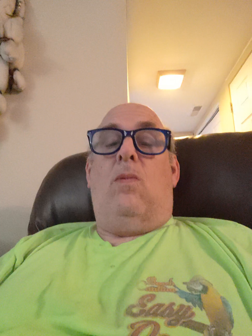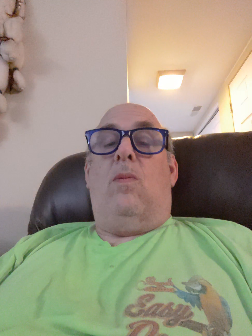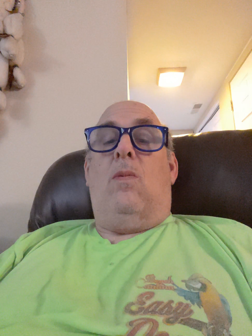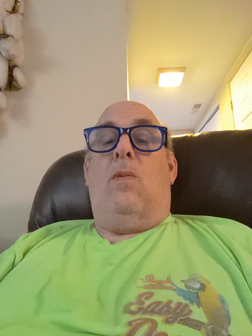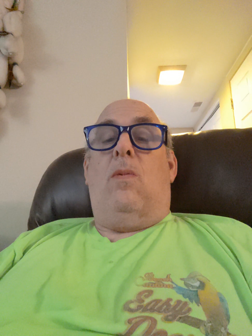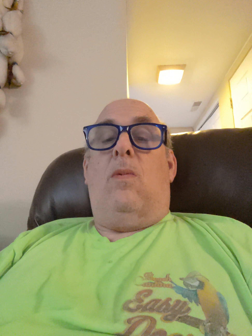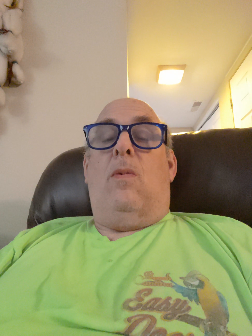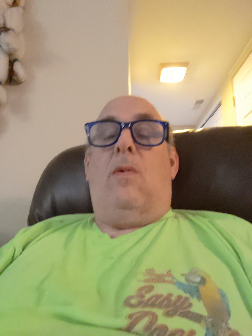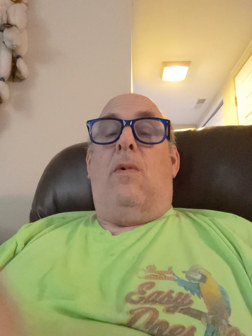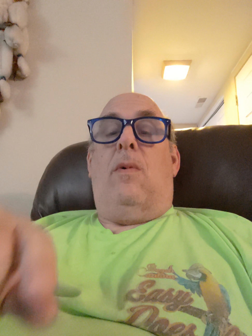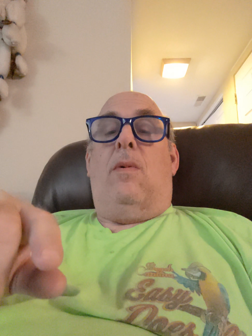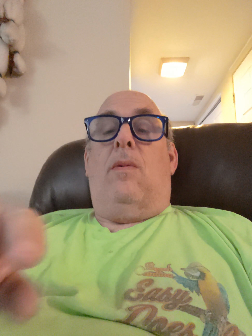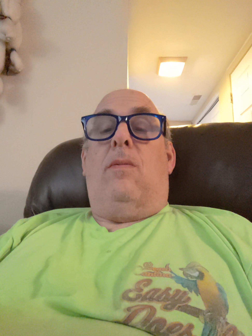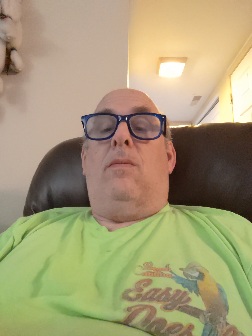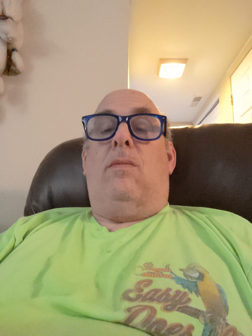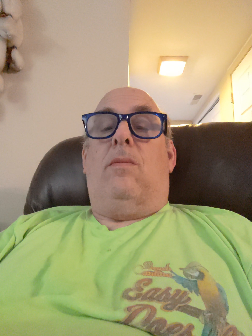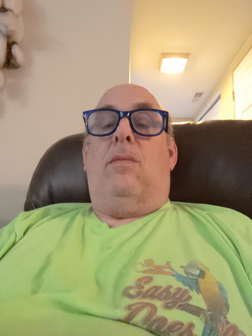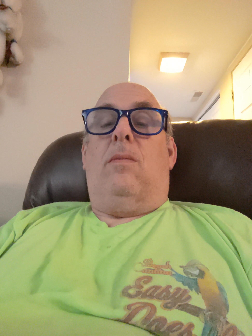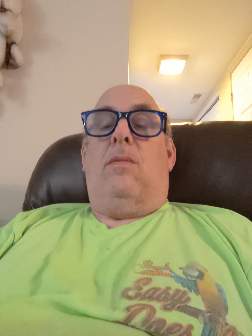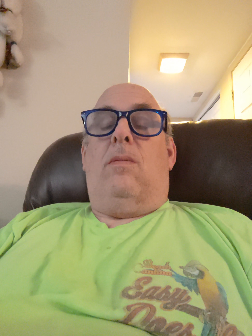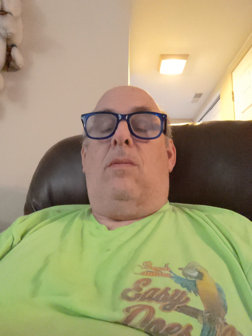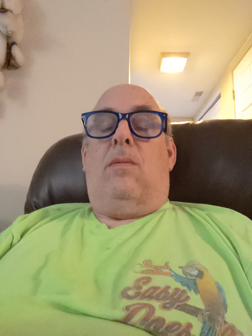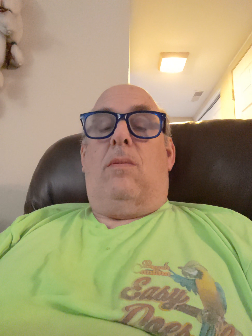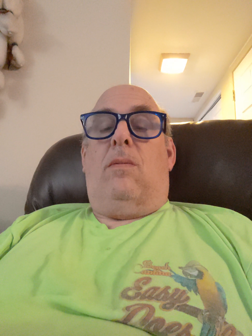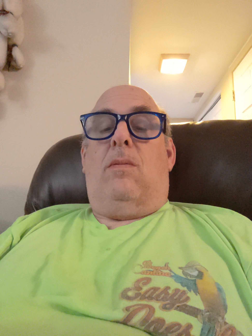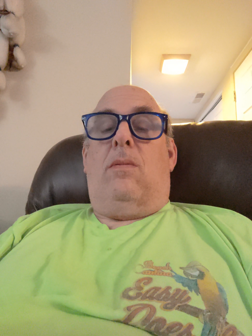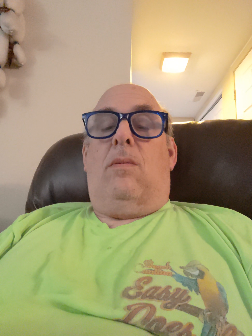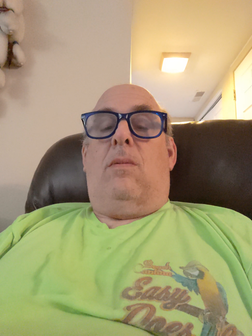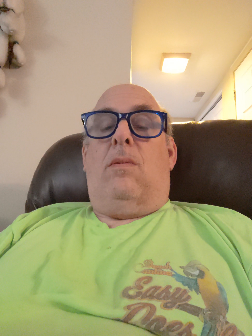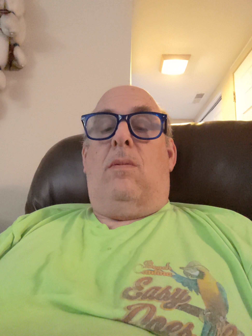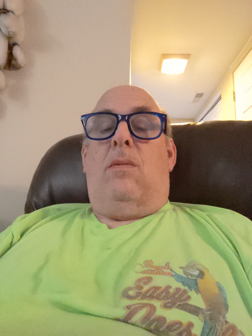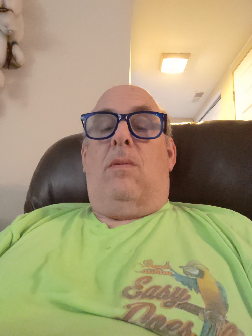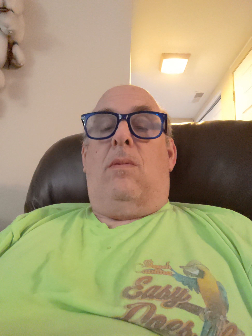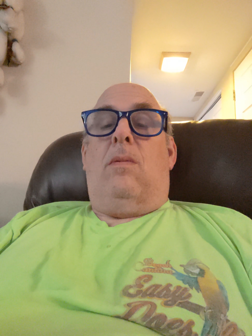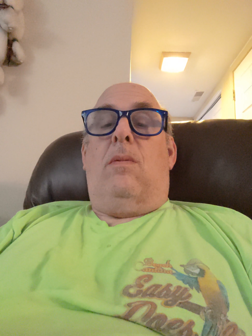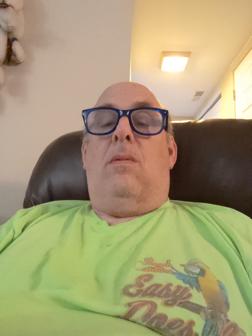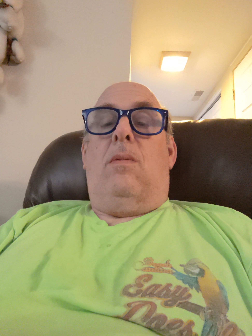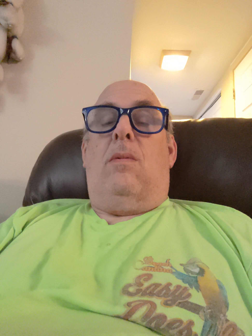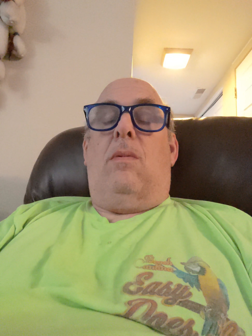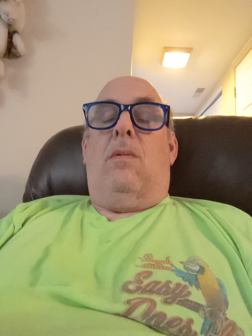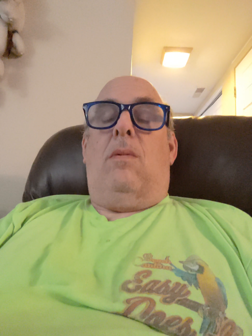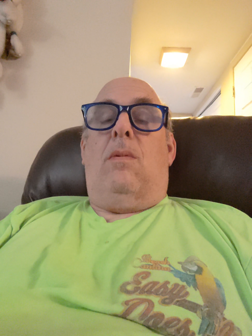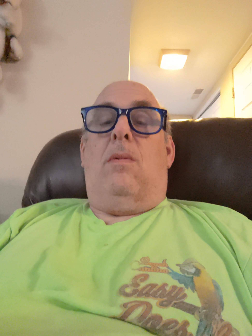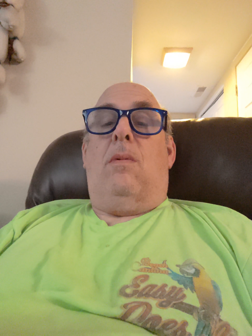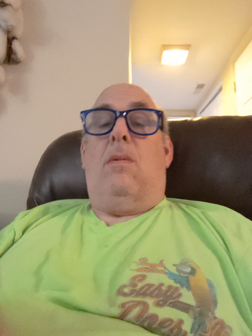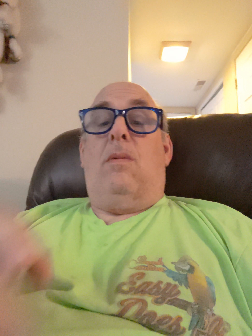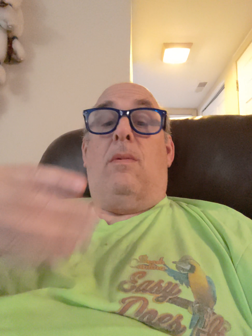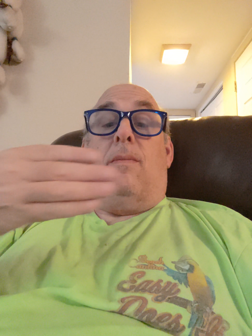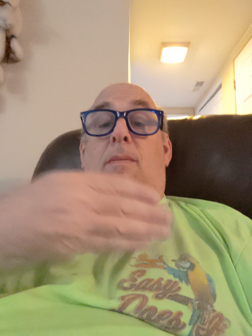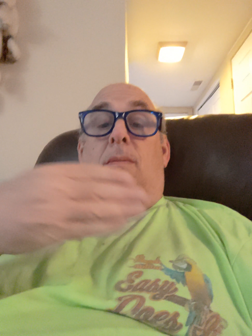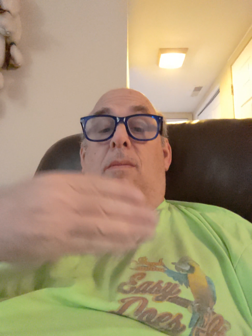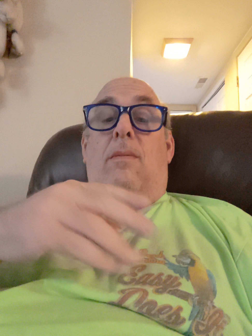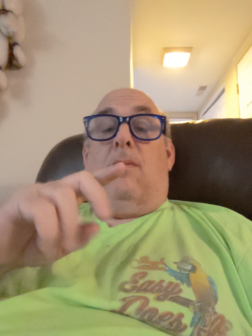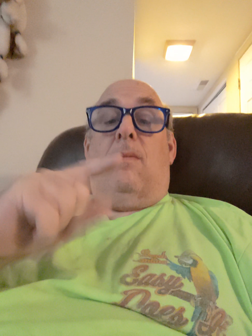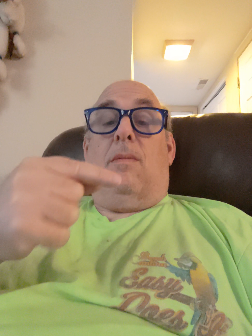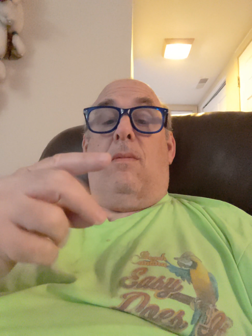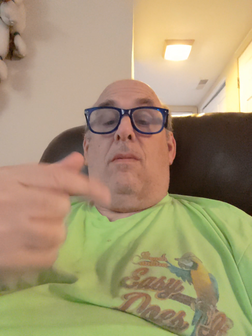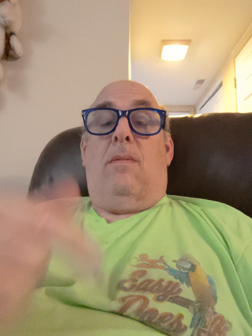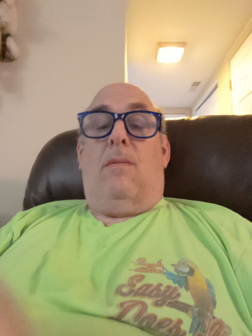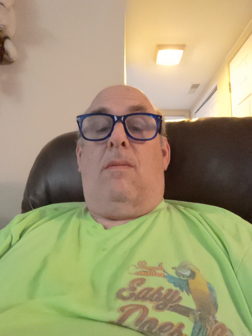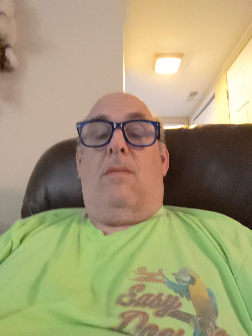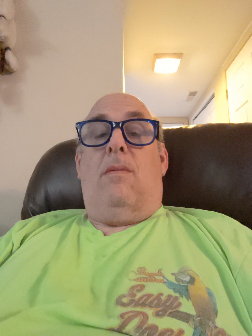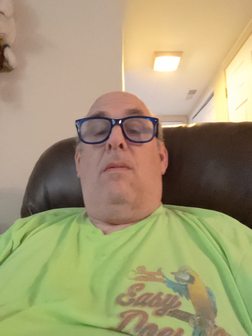puppy